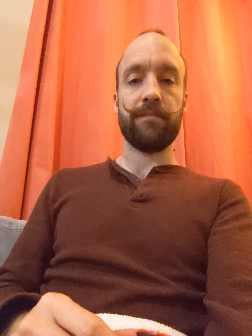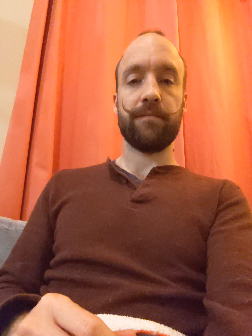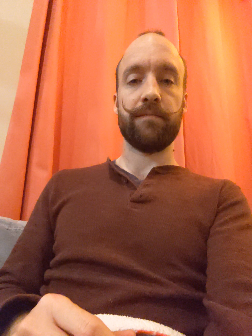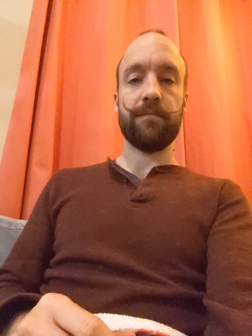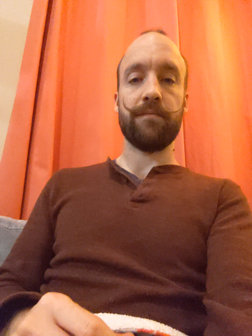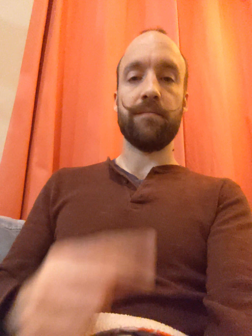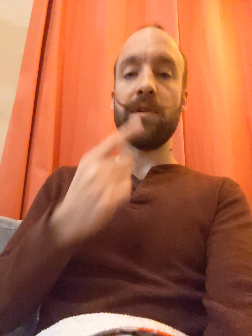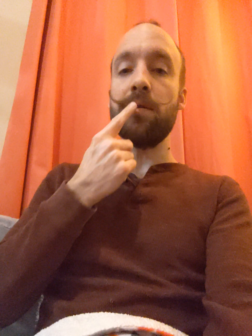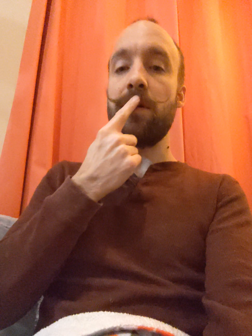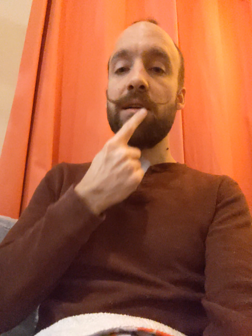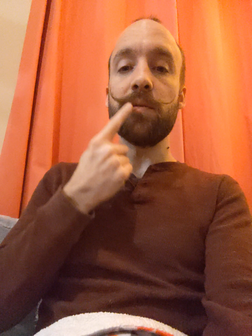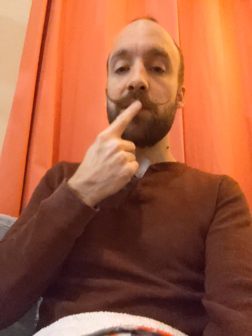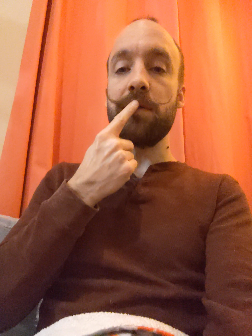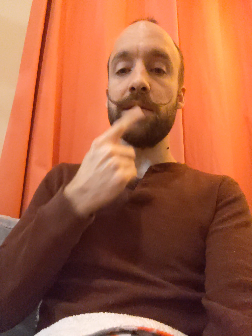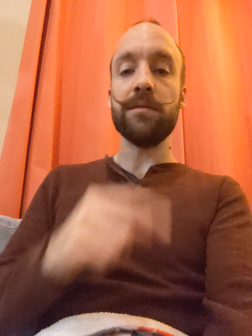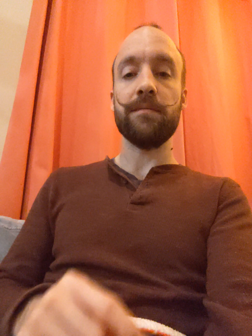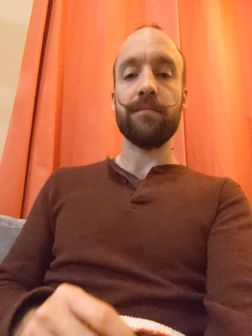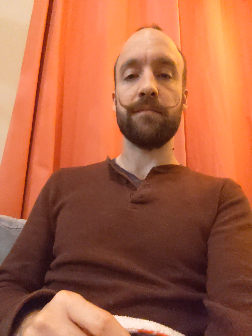lips